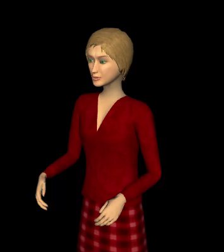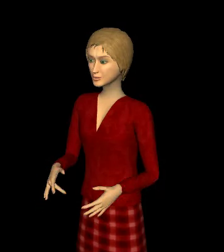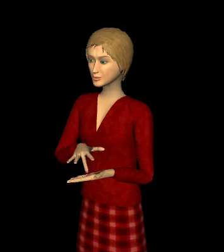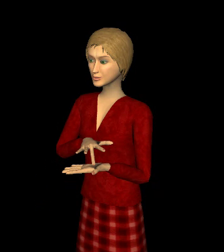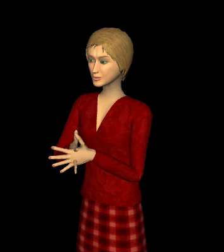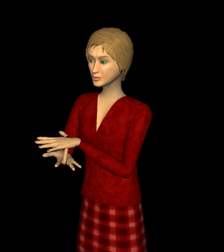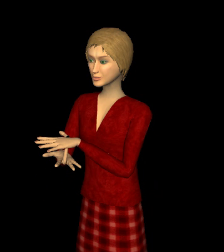كل شيء